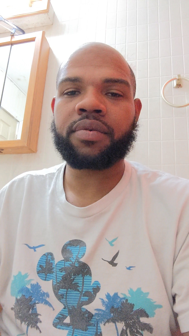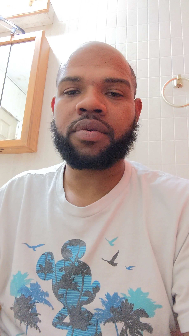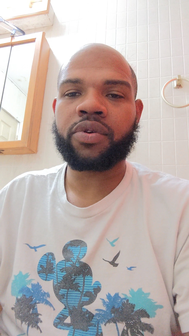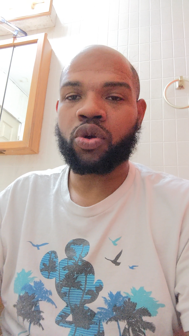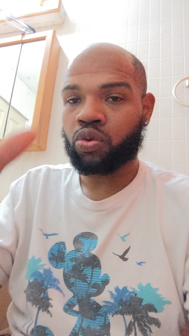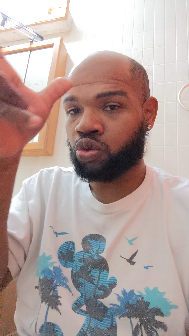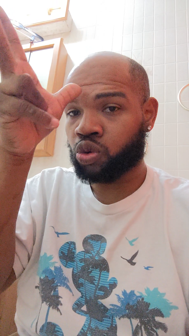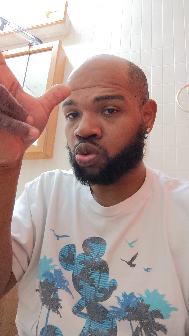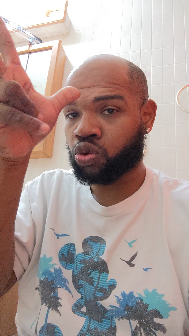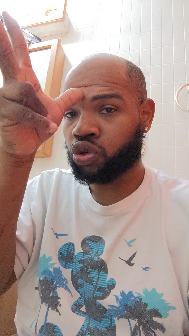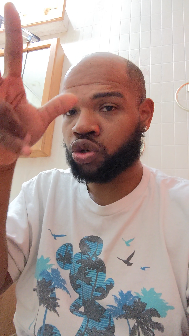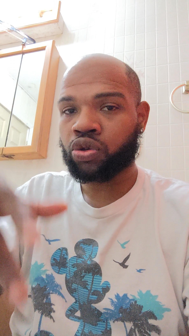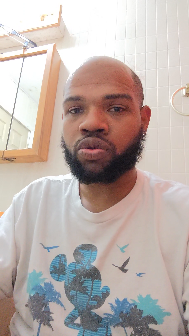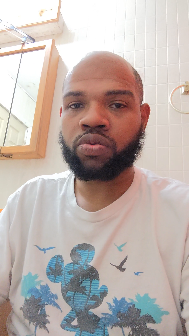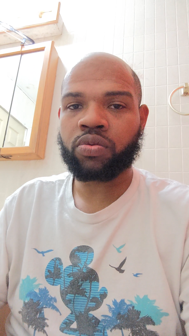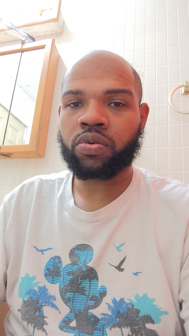rooster